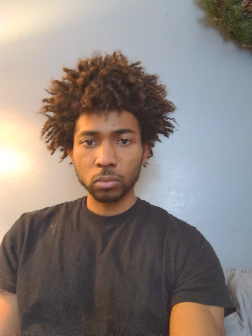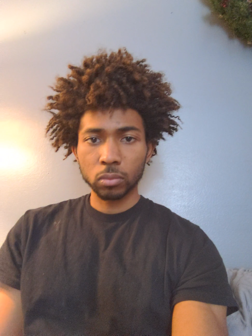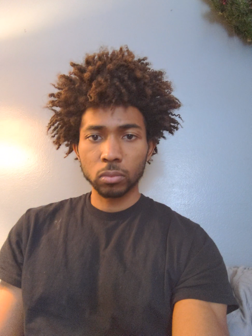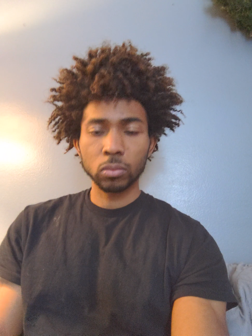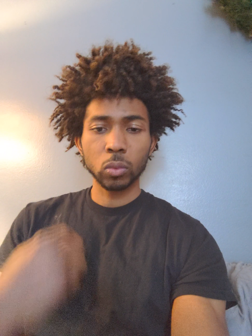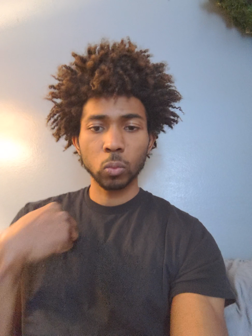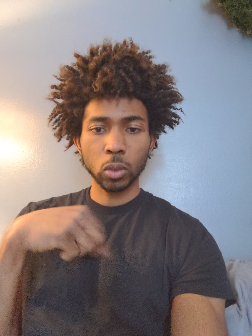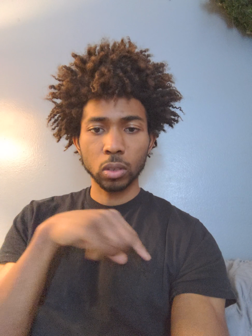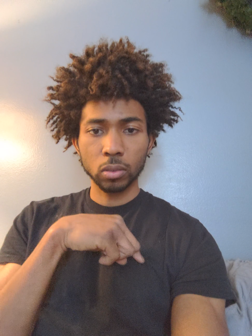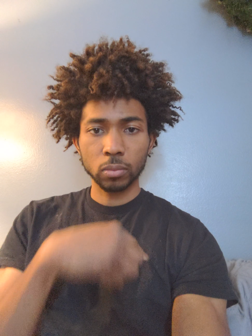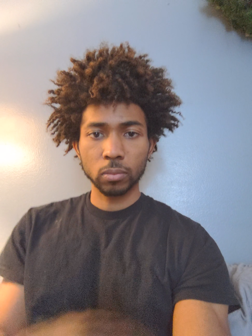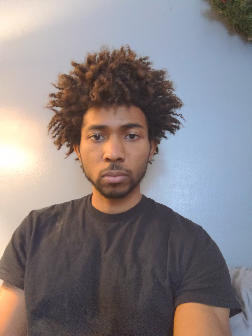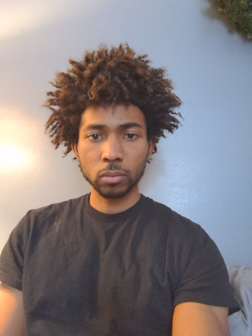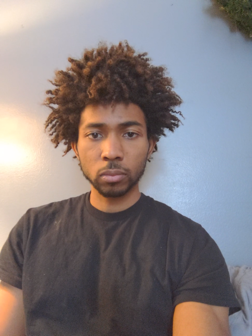we